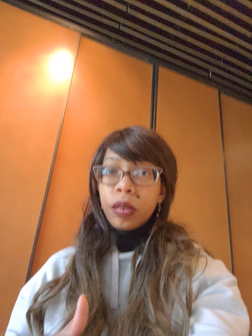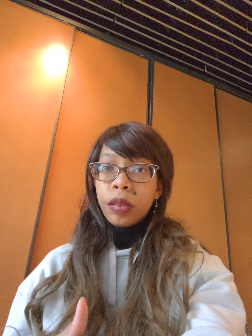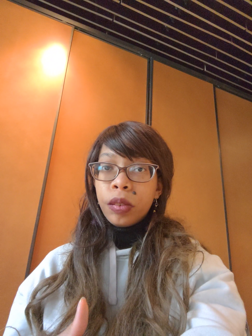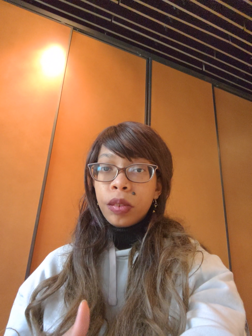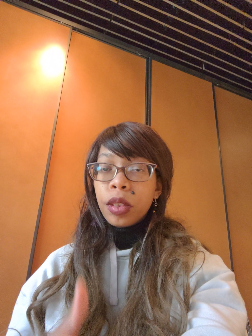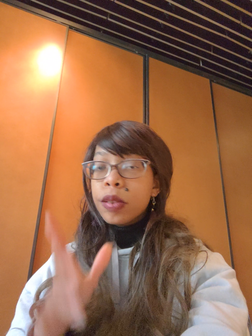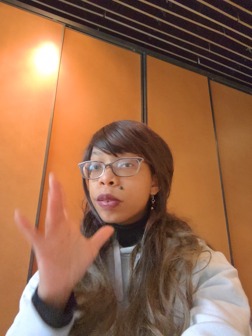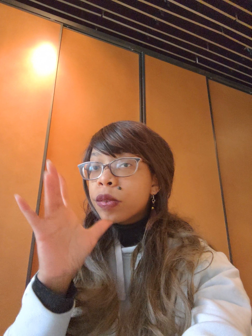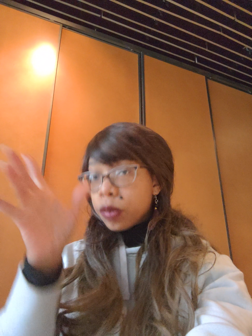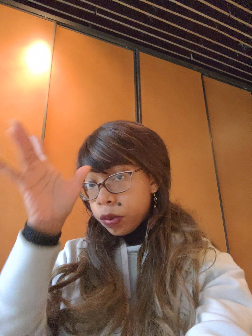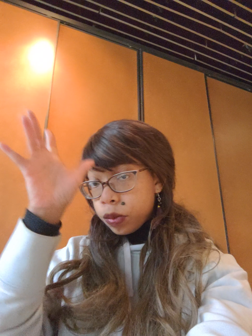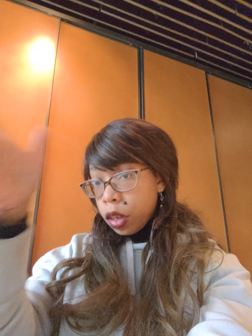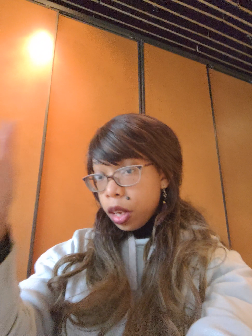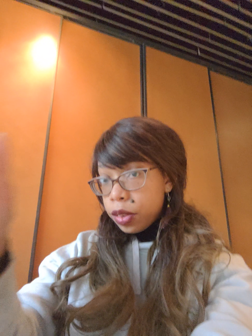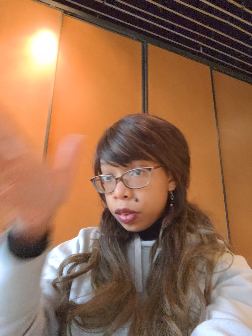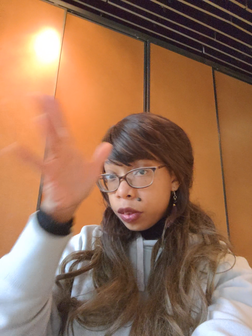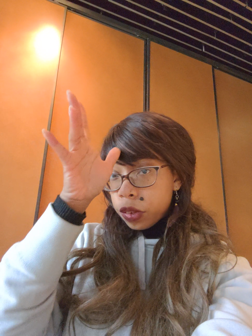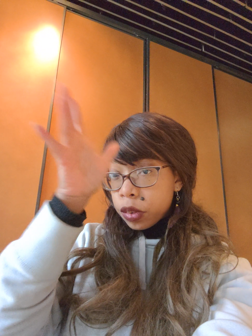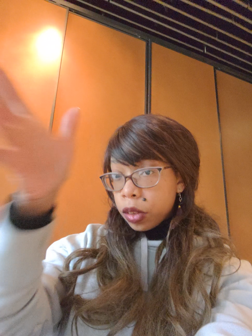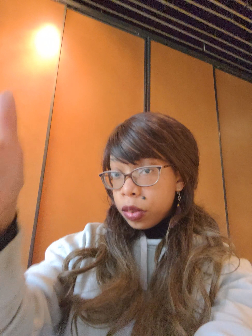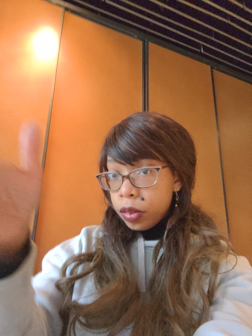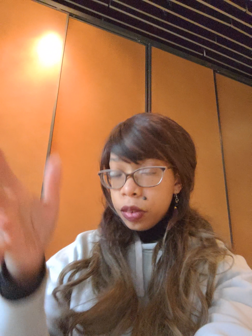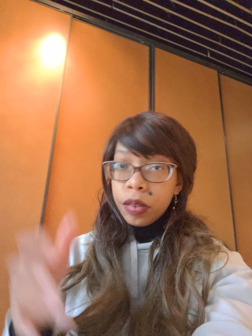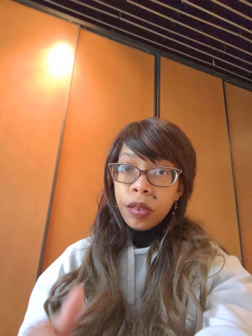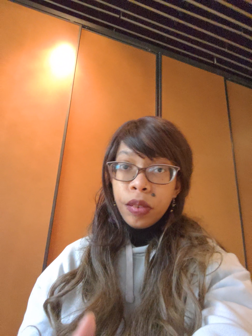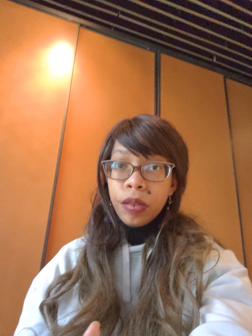grandpa